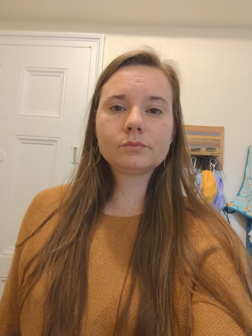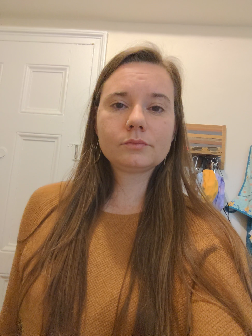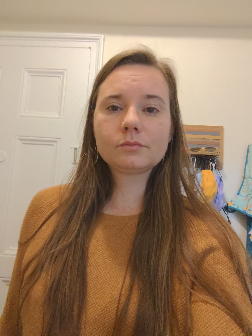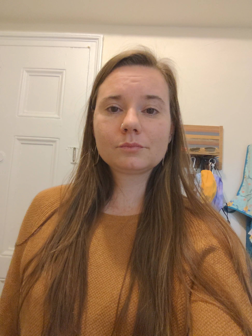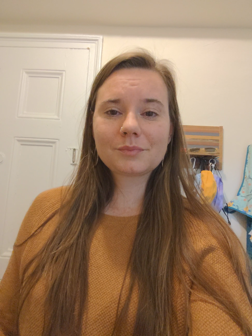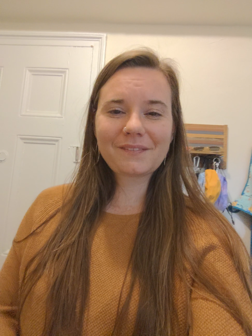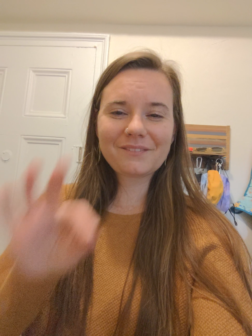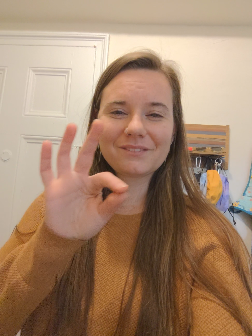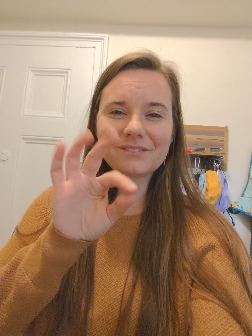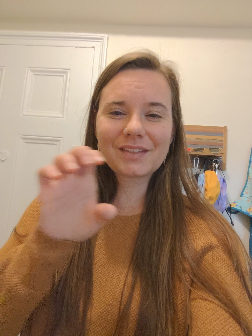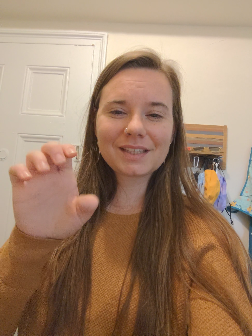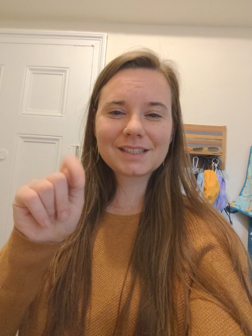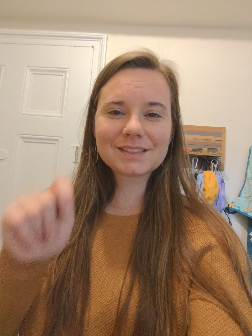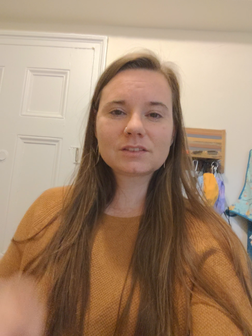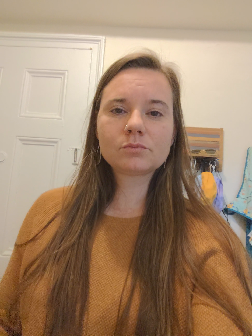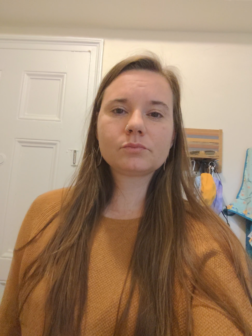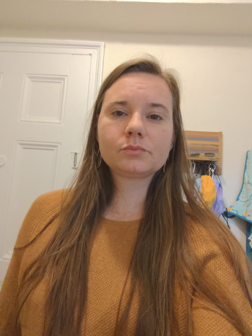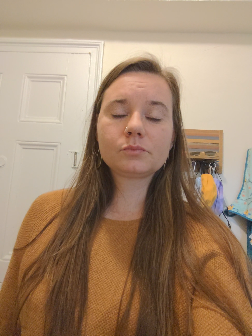feet